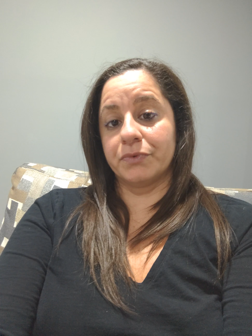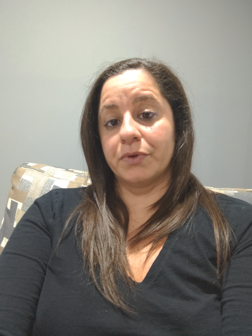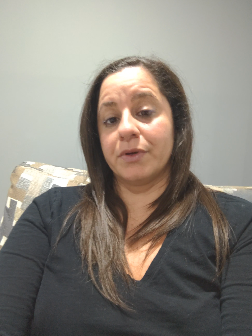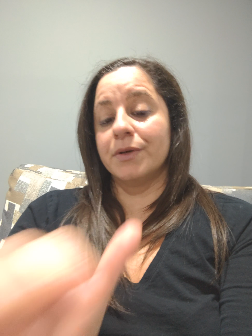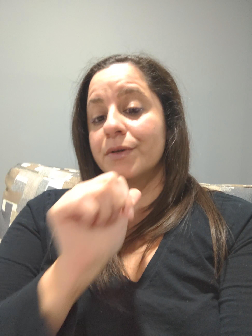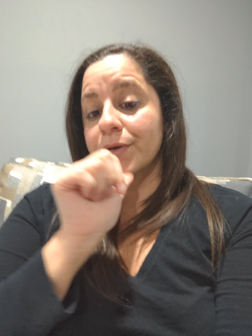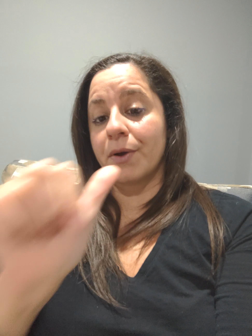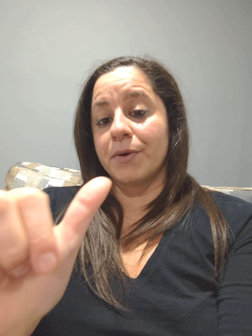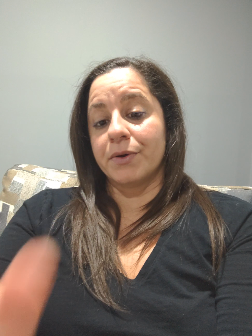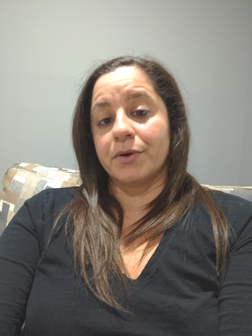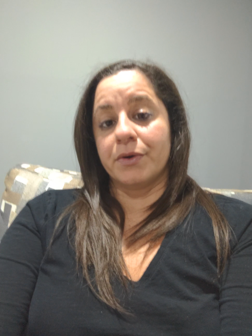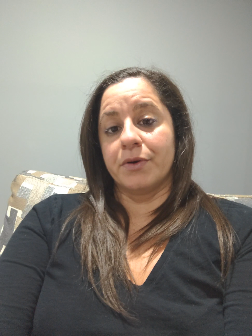not